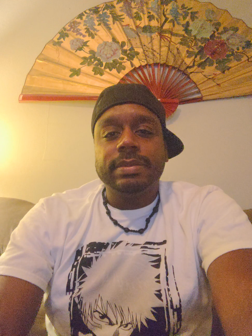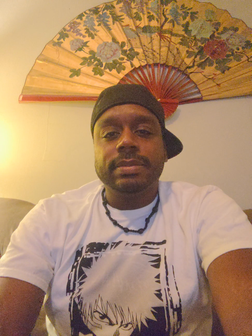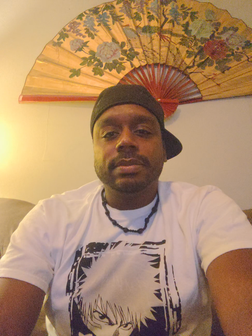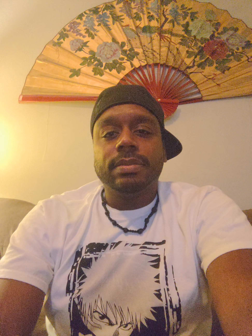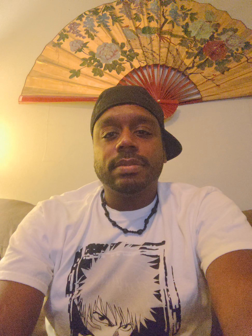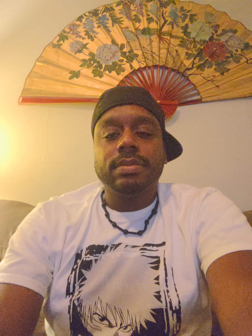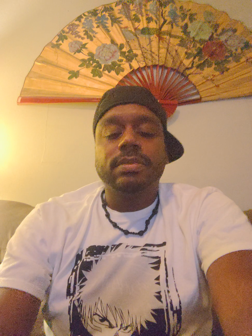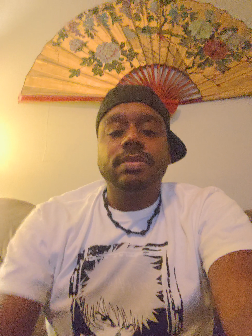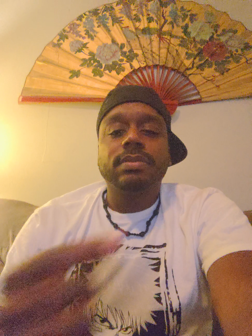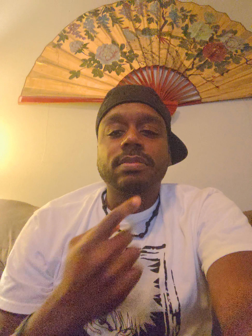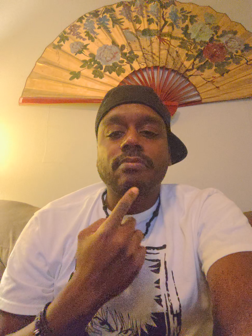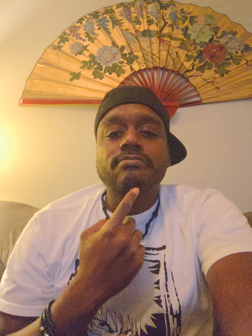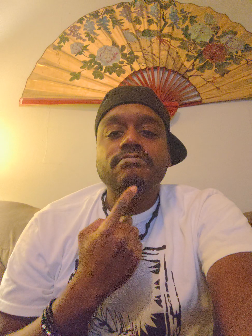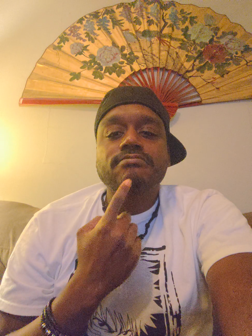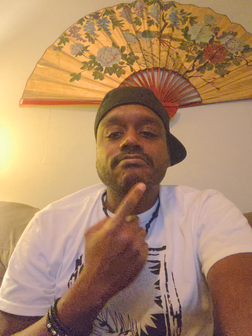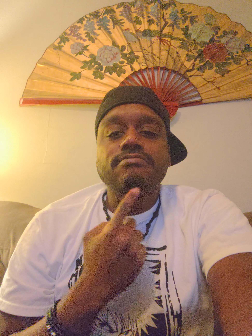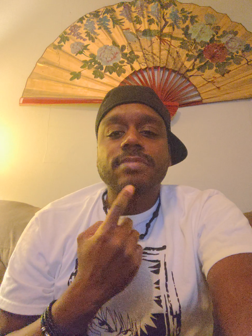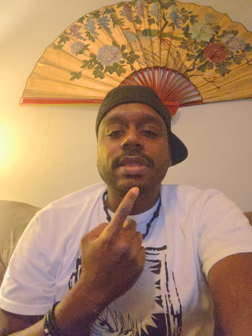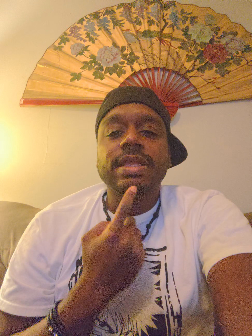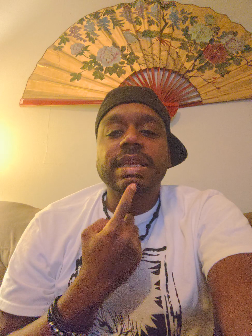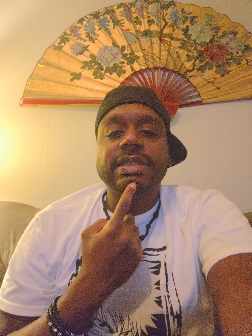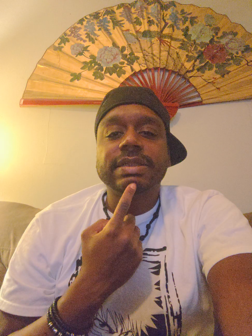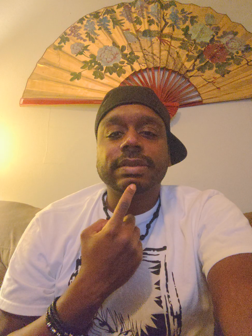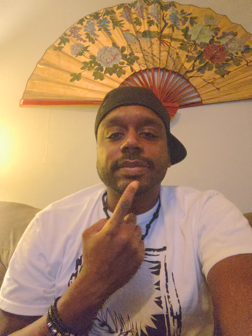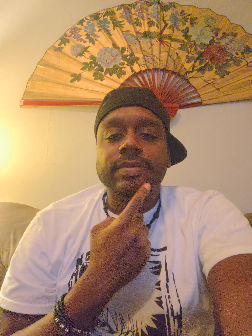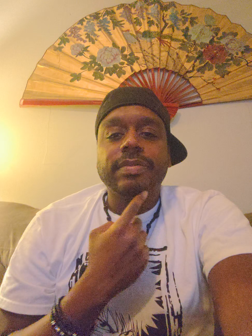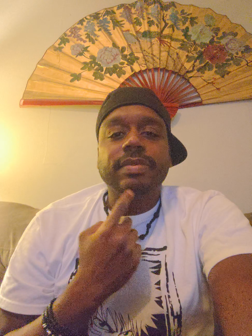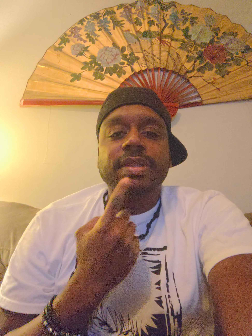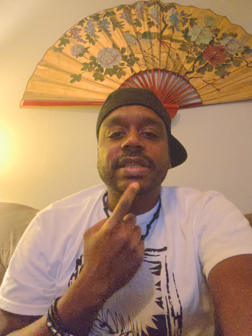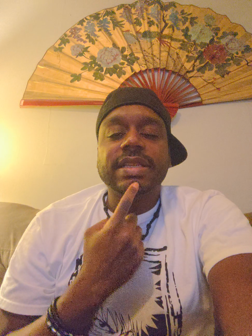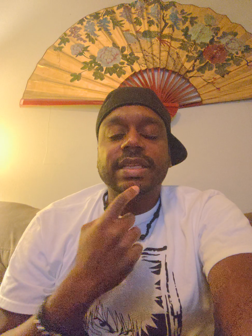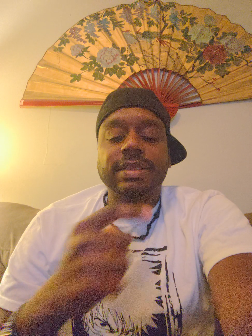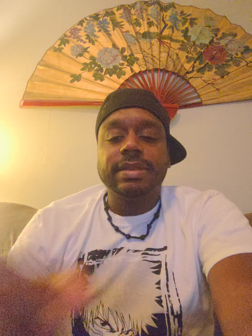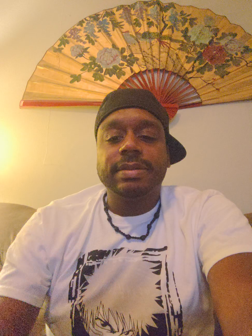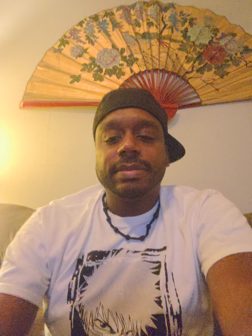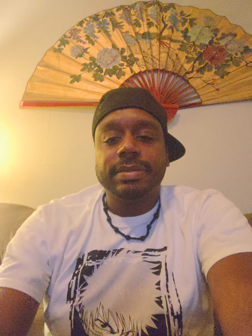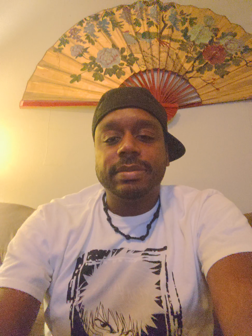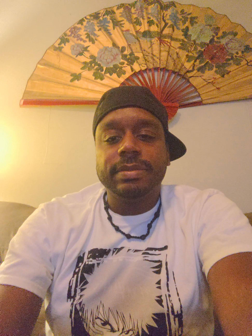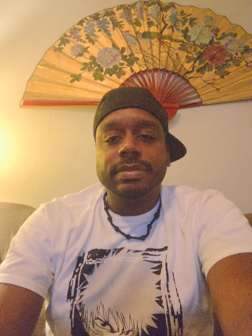chin